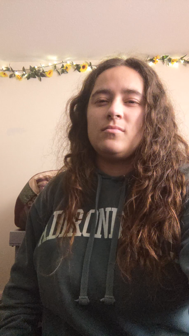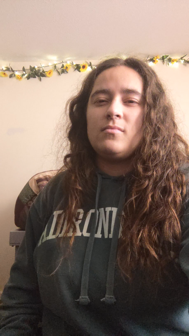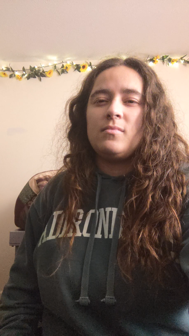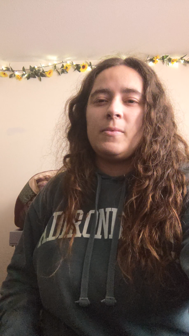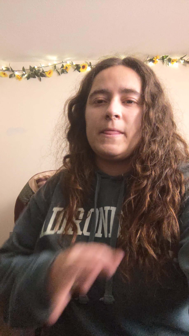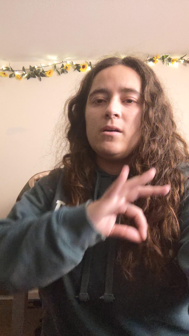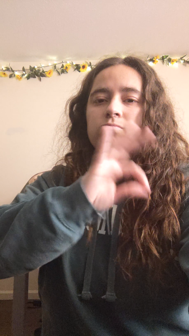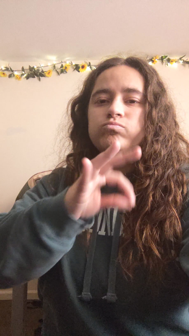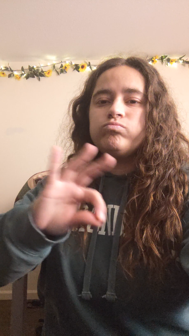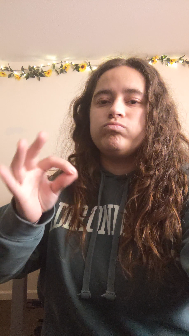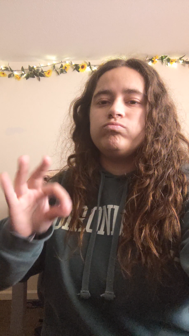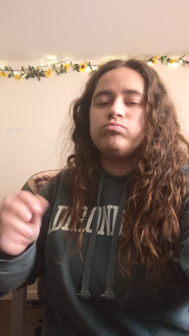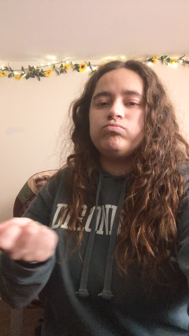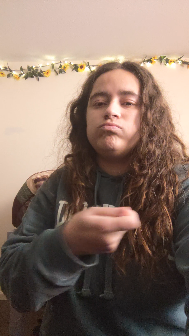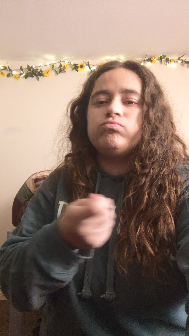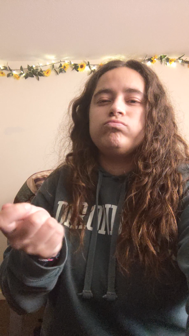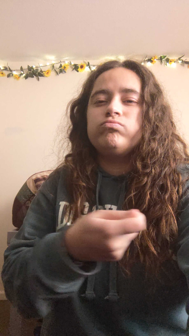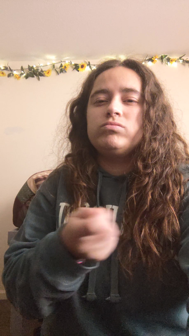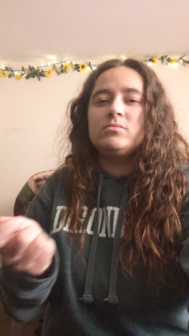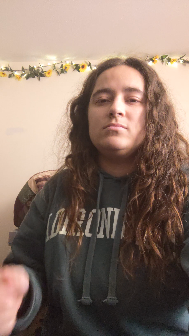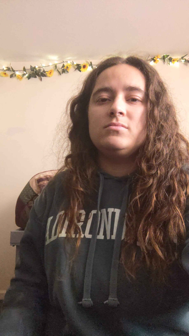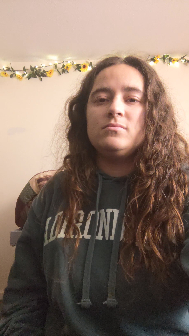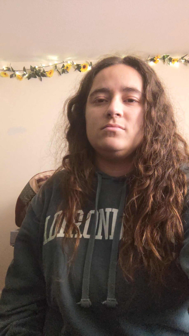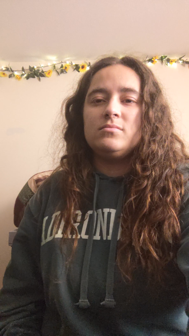hose